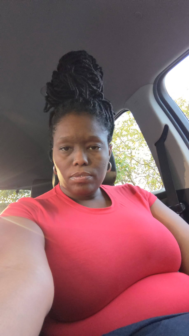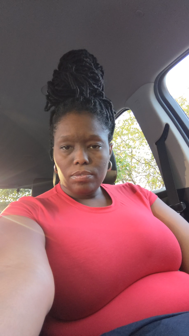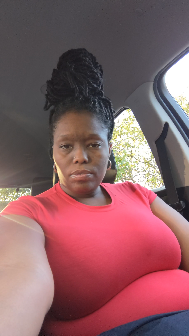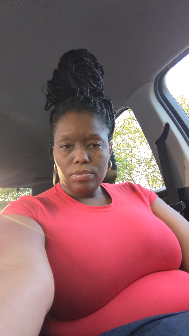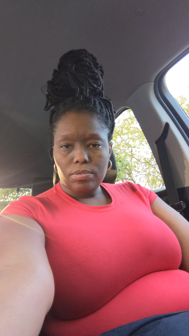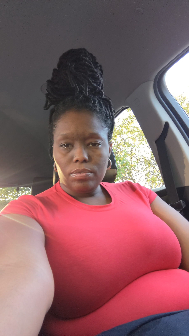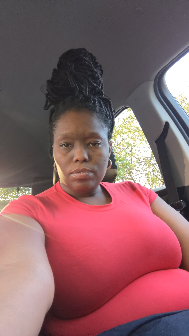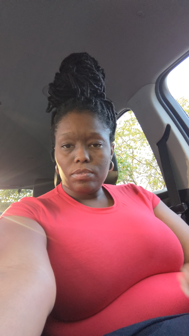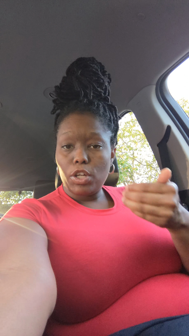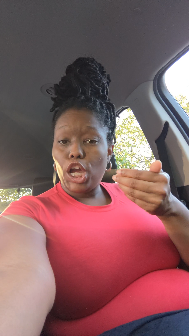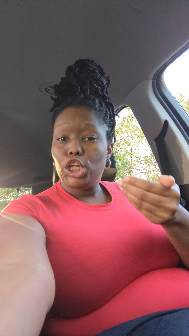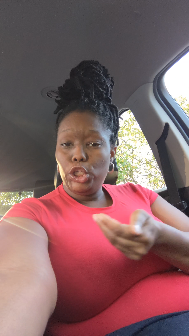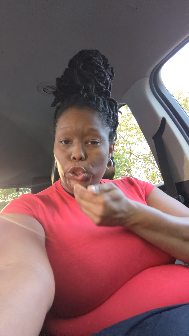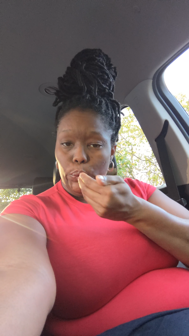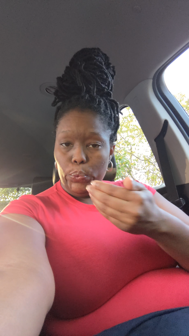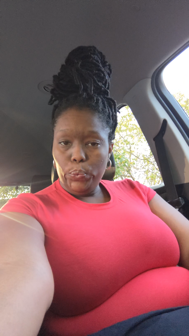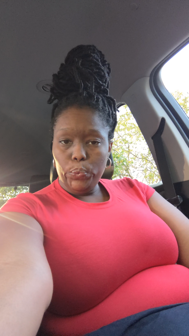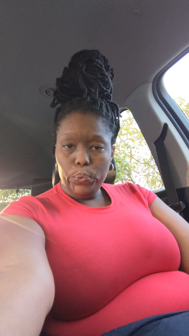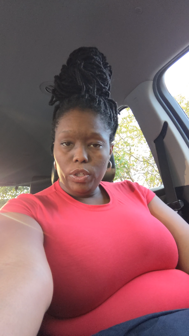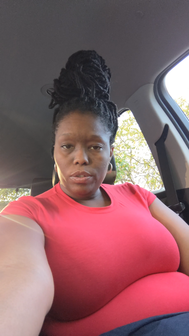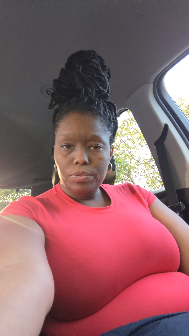new